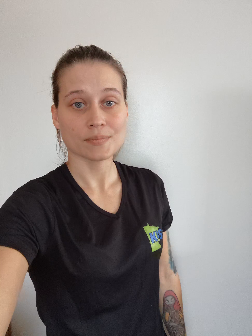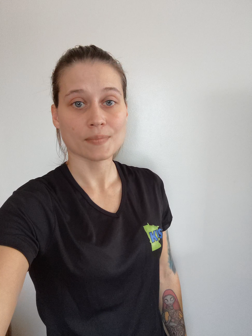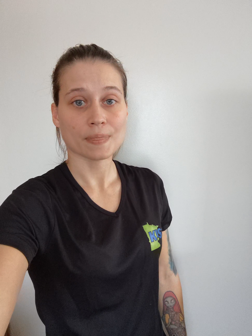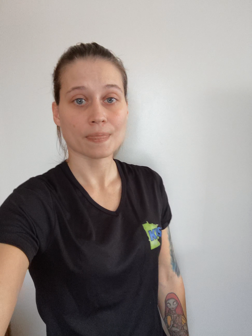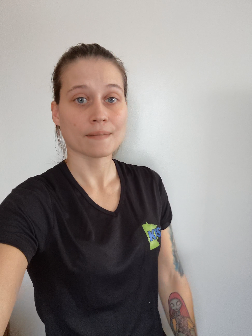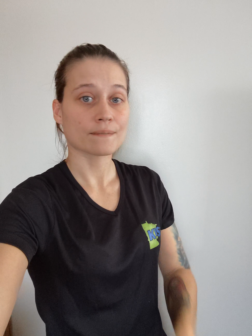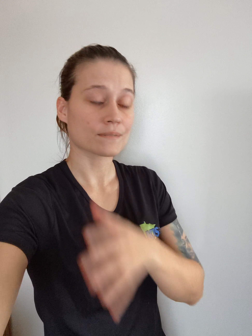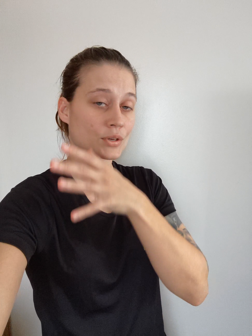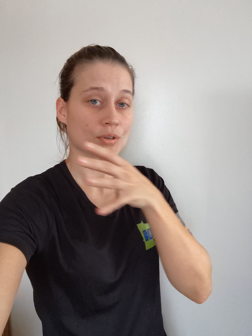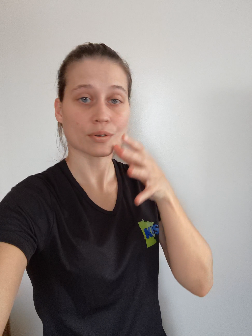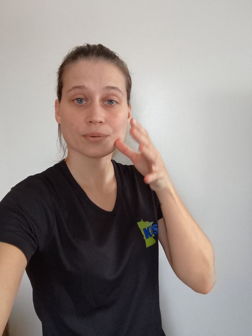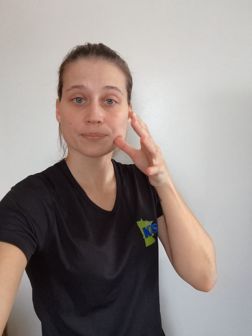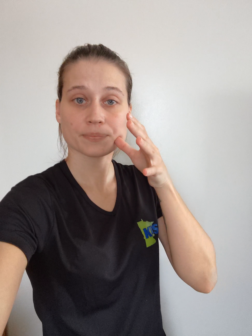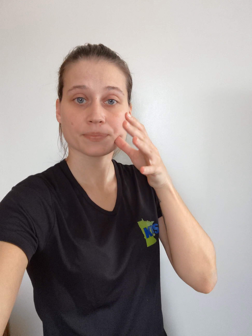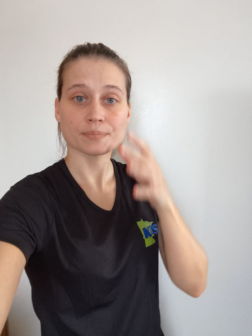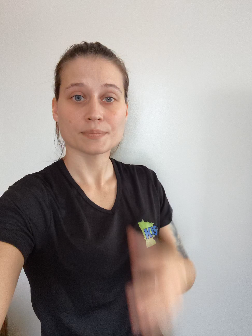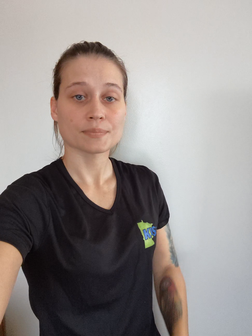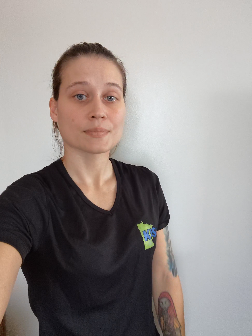farm